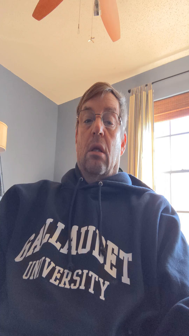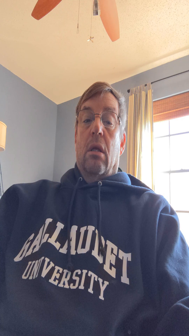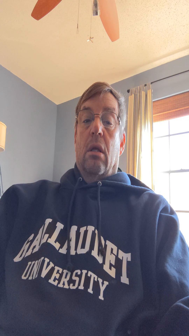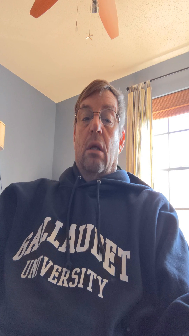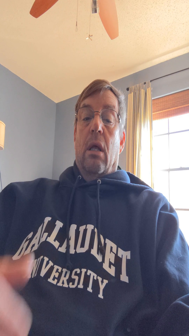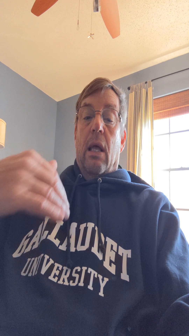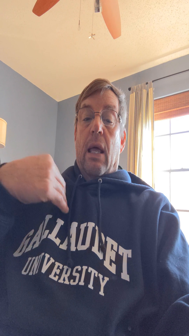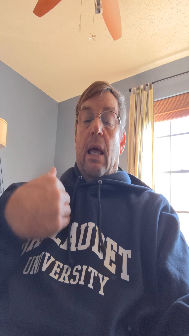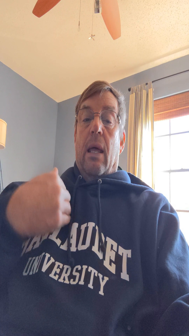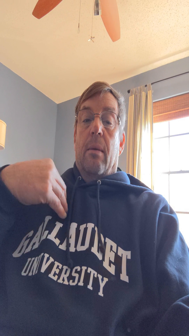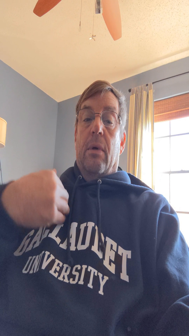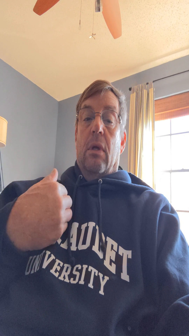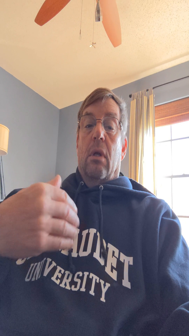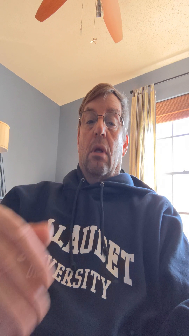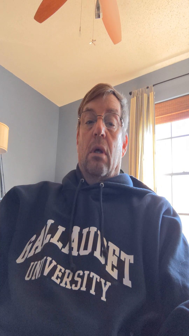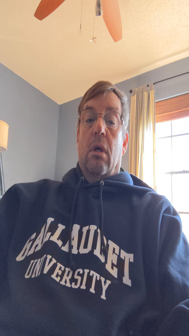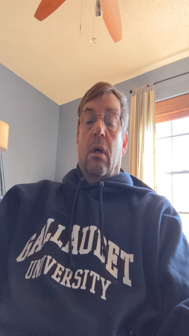animal